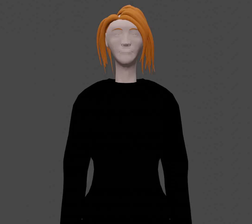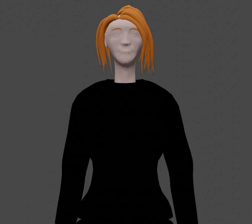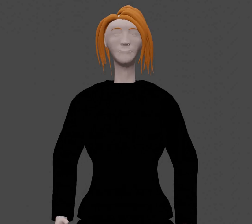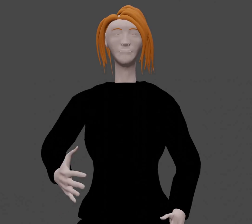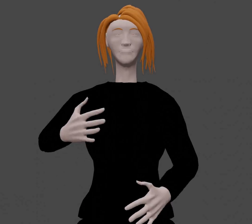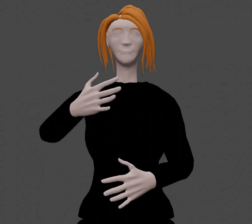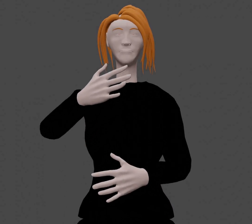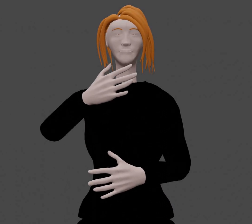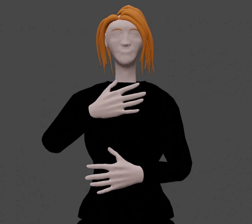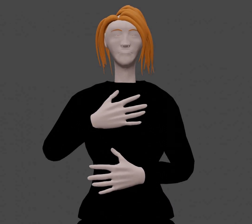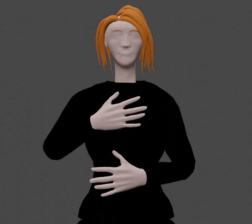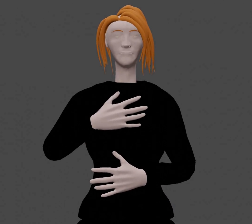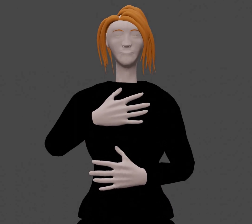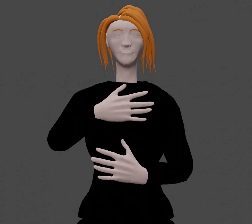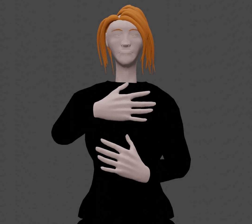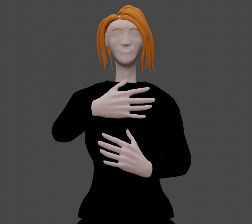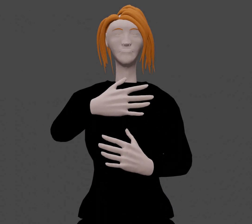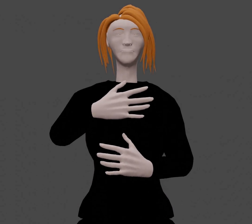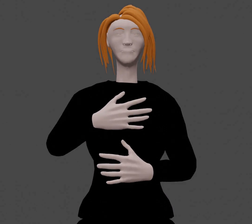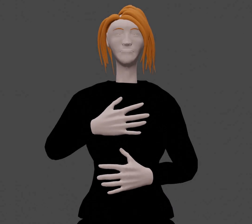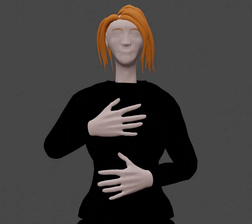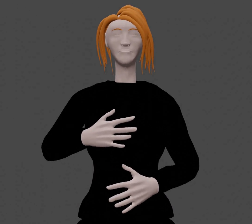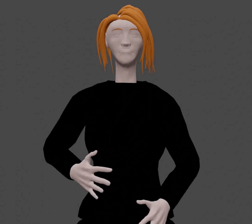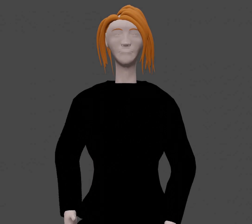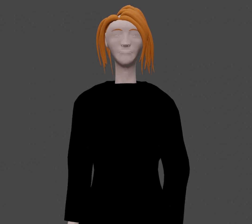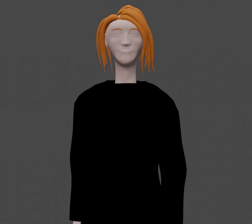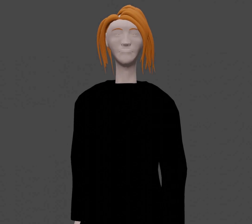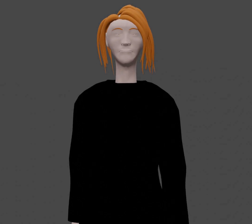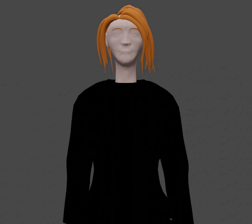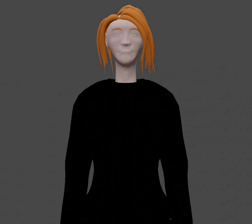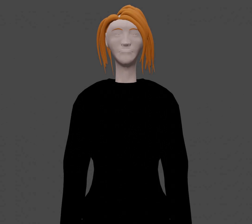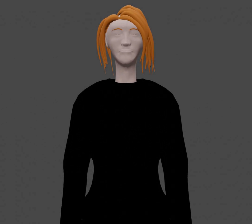Asthma